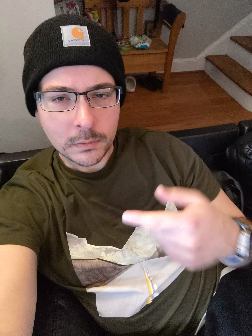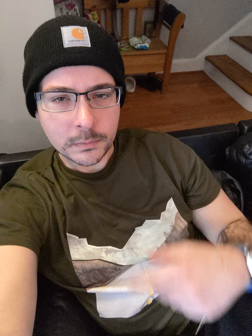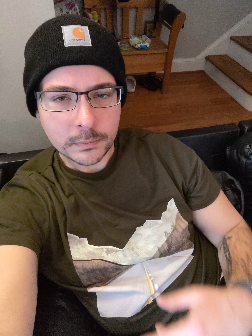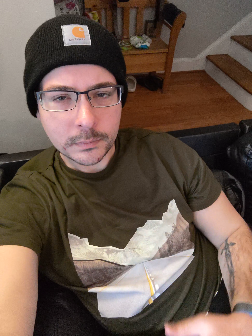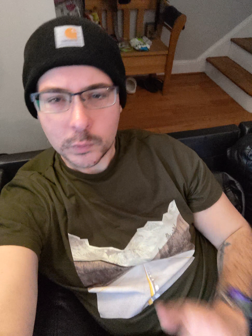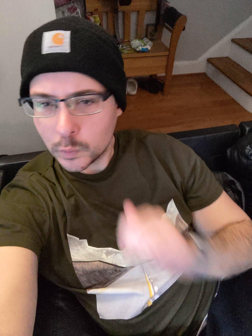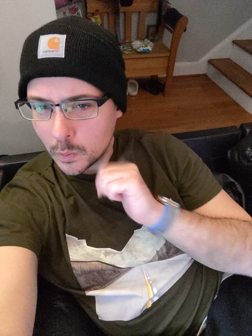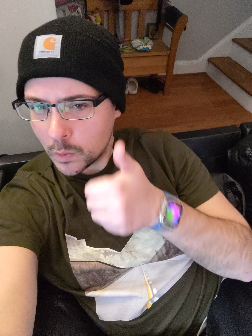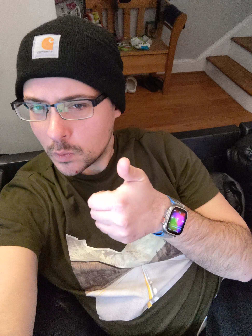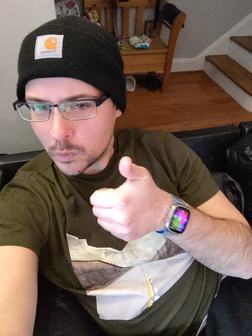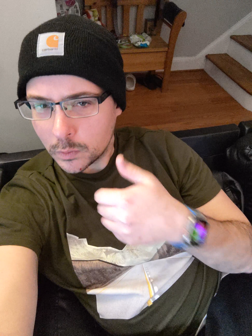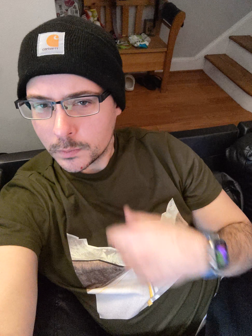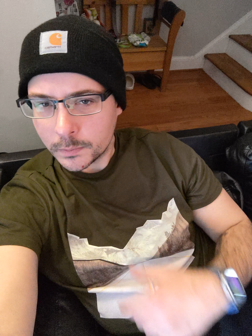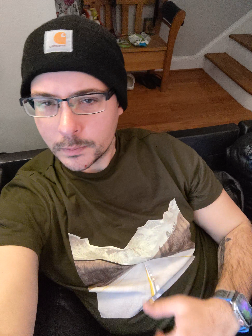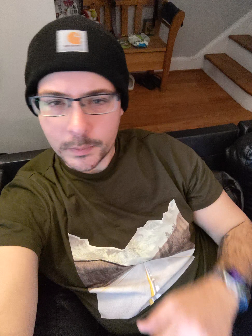tomorrow